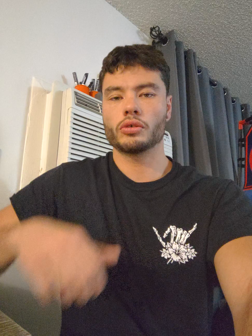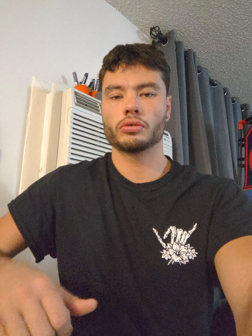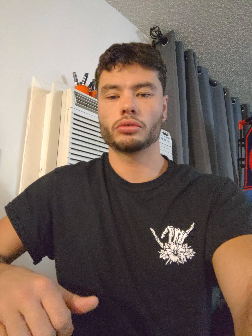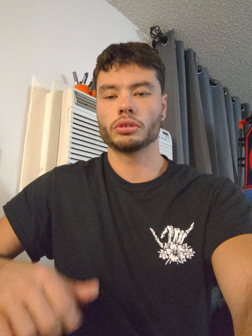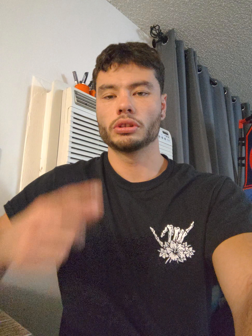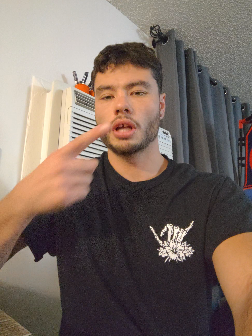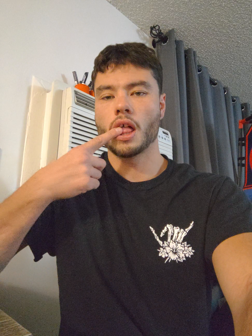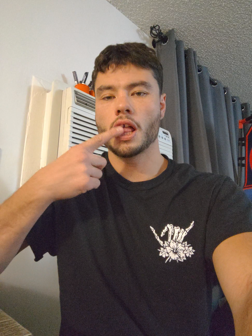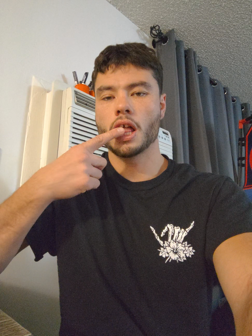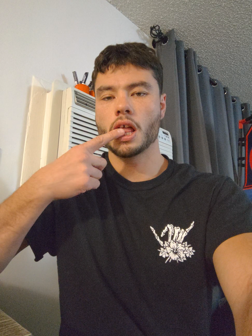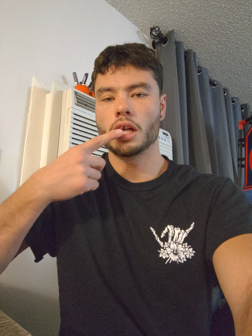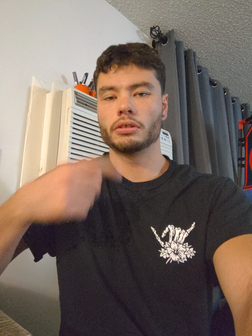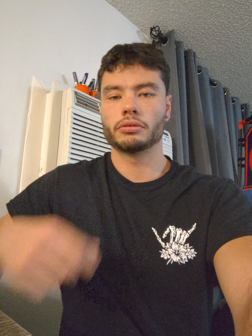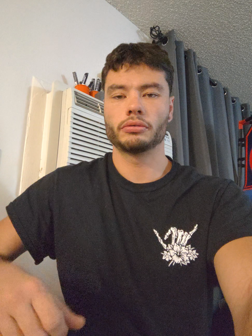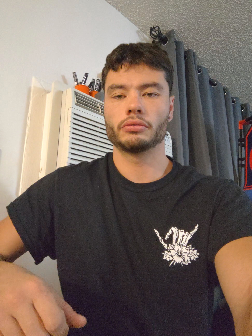tongue